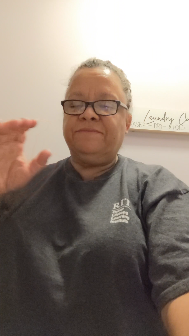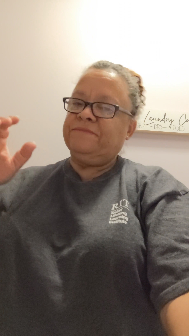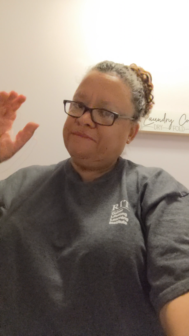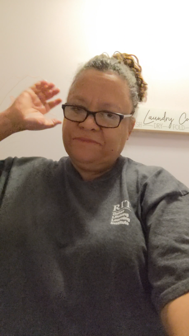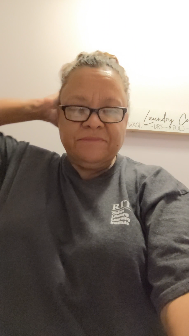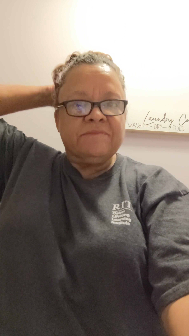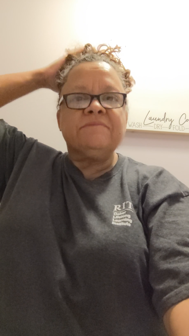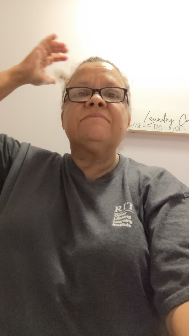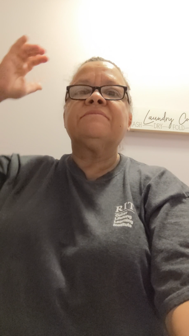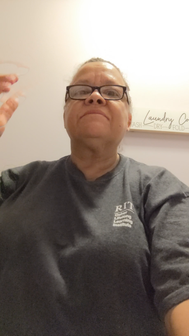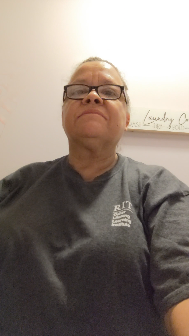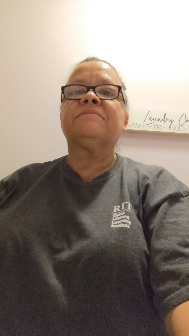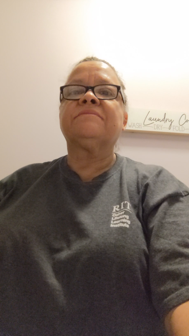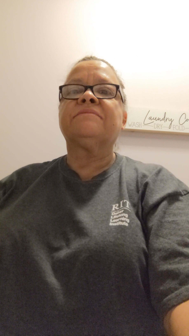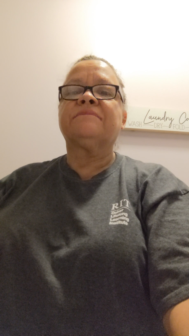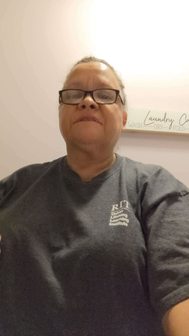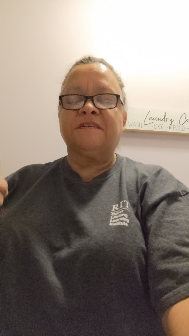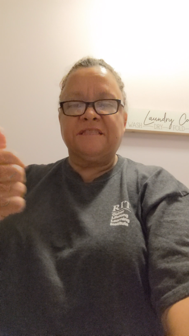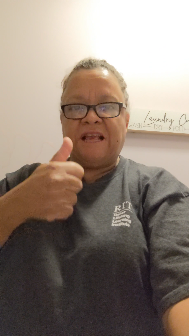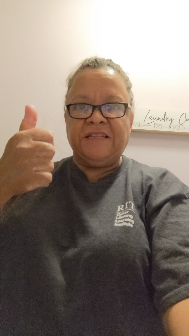chase